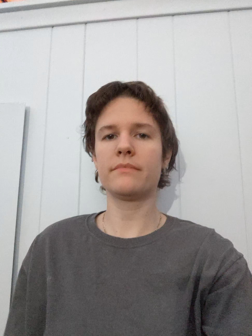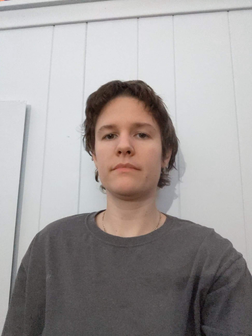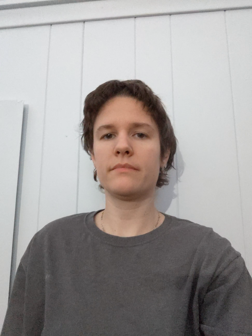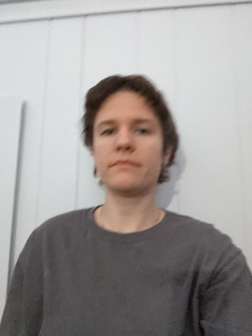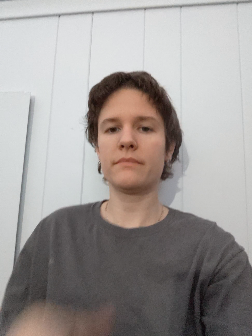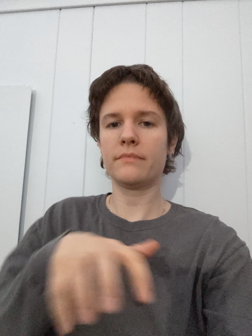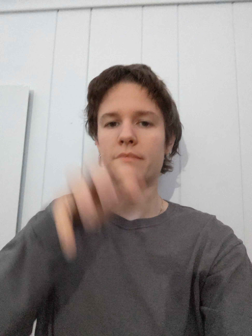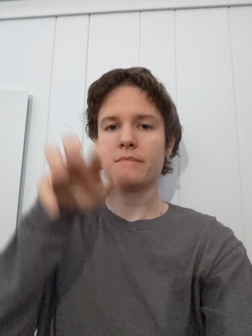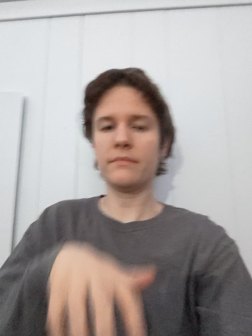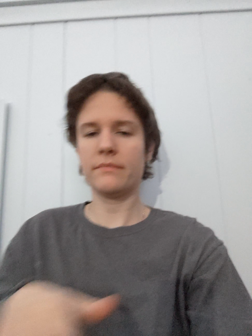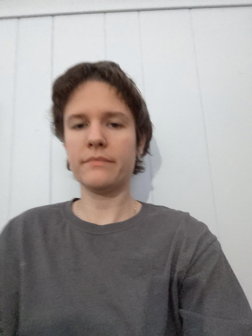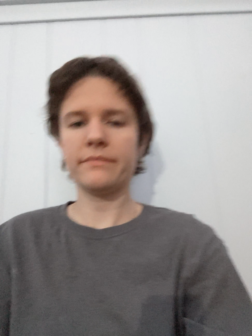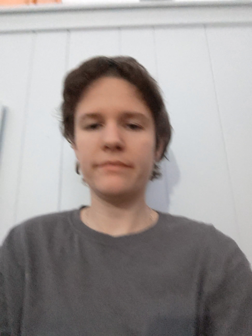alligator